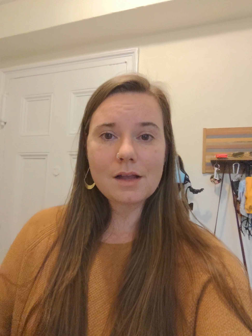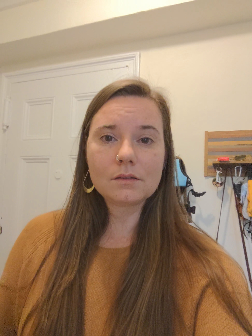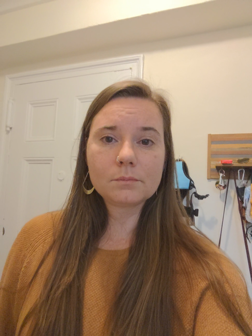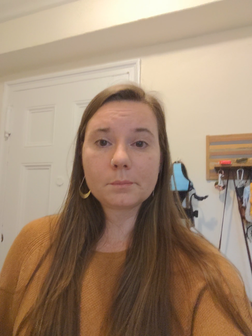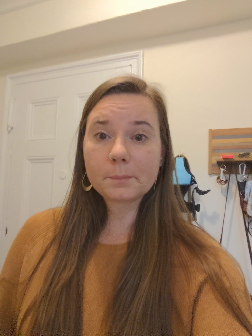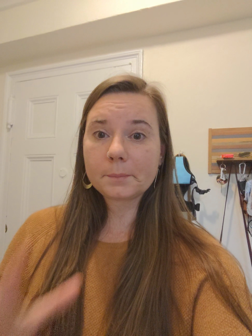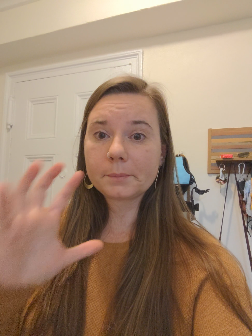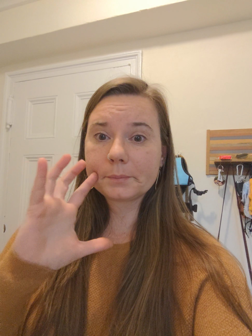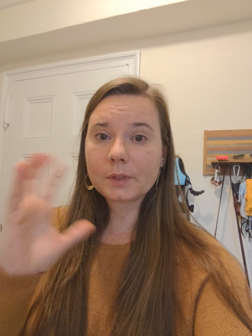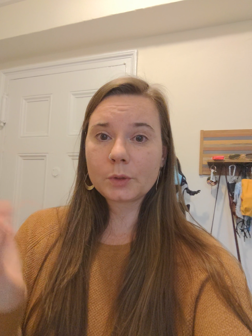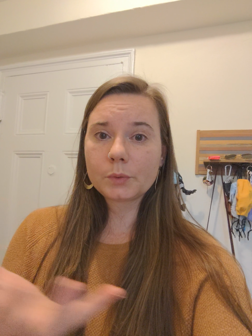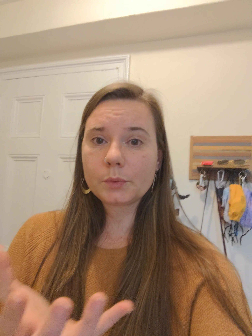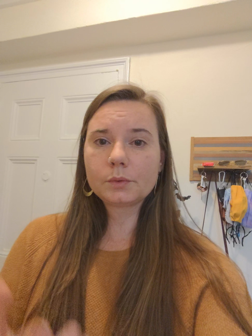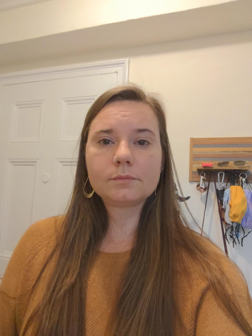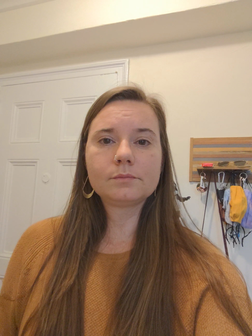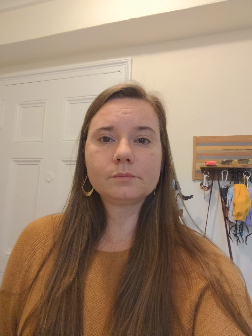balloon